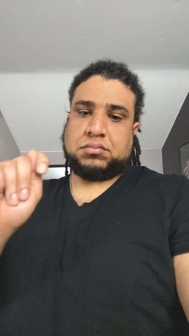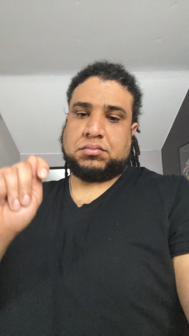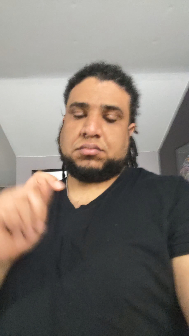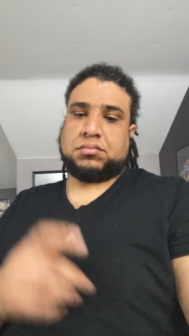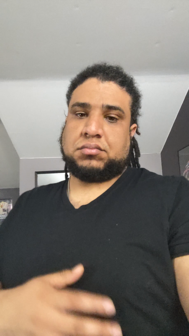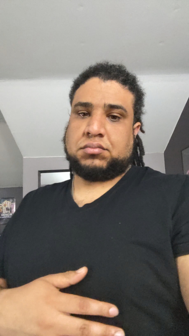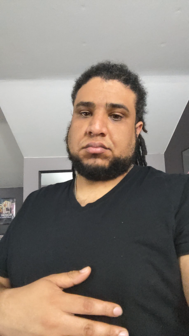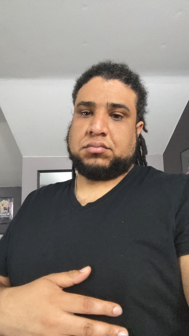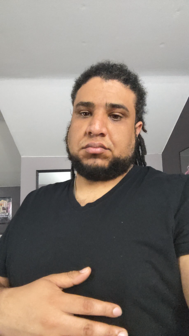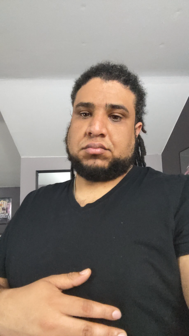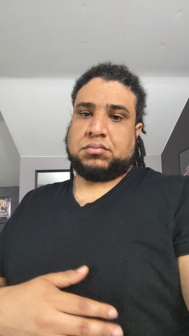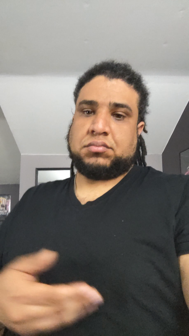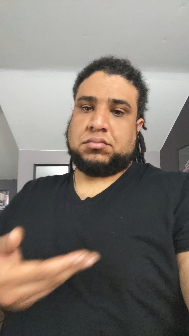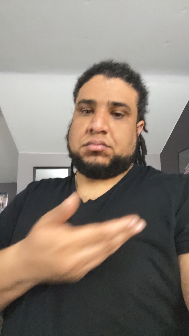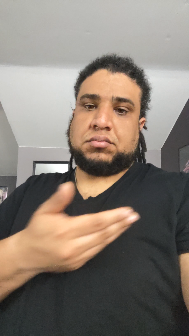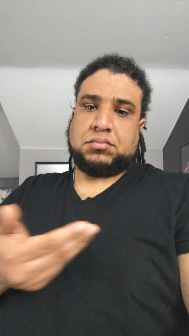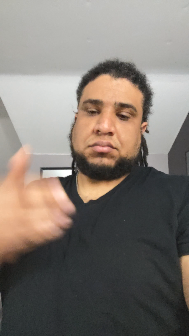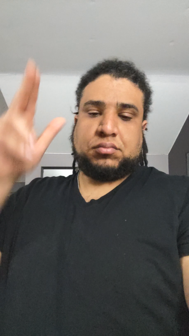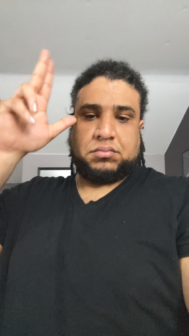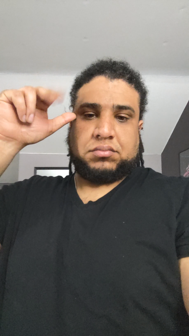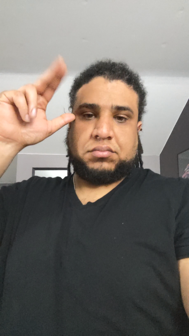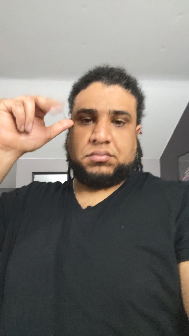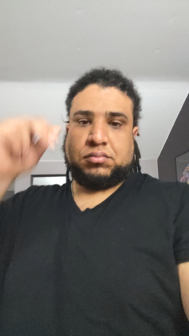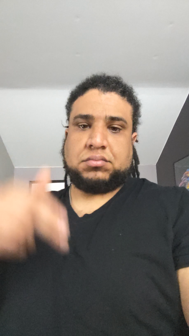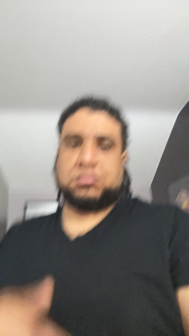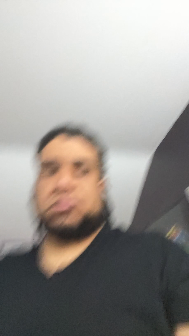pony